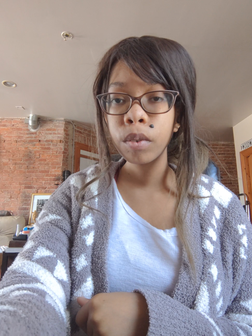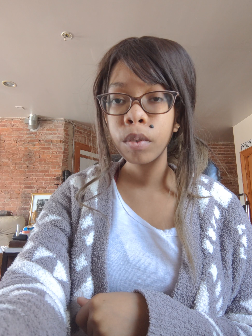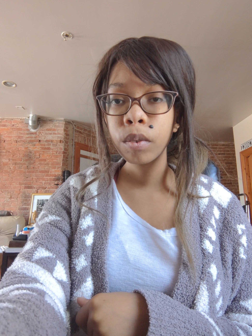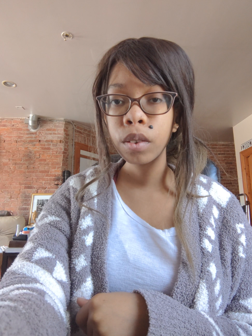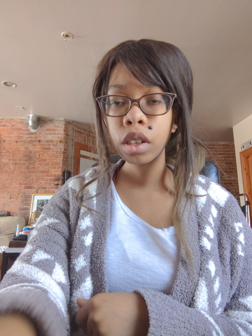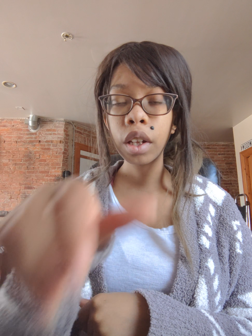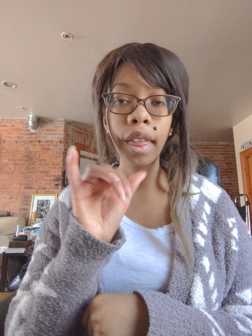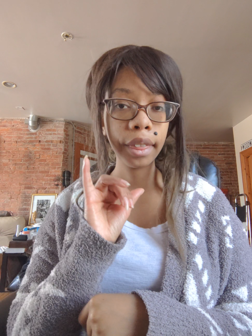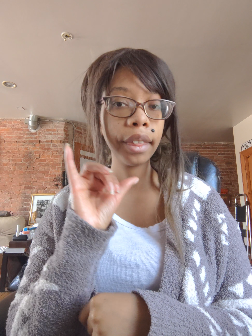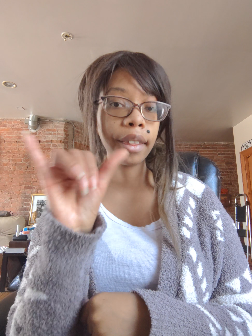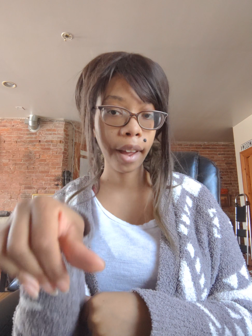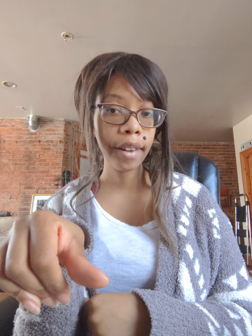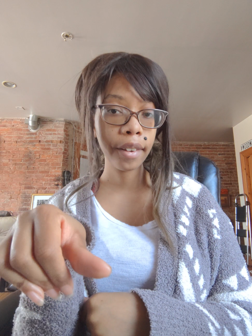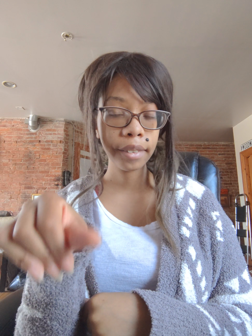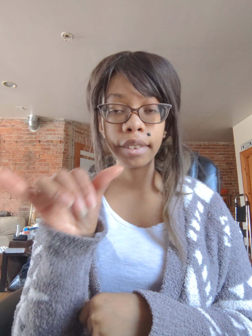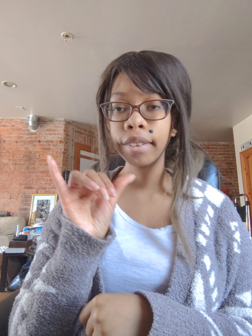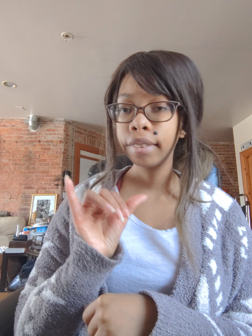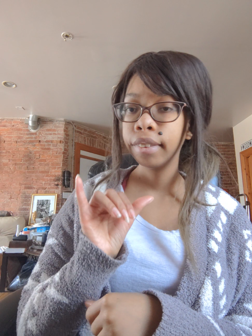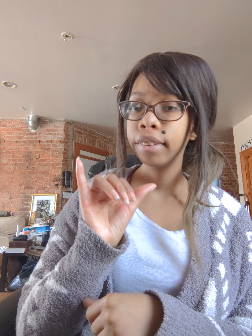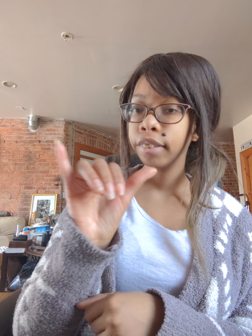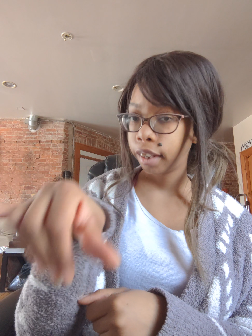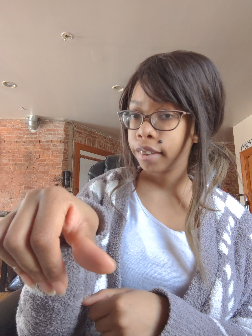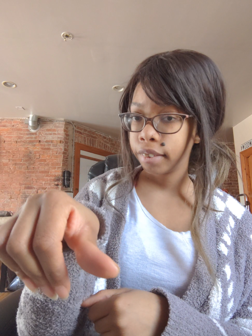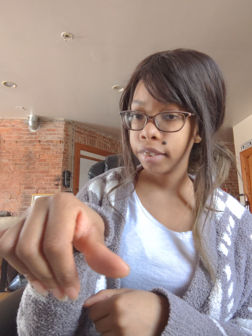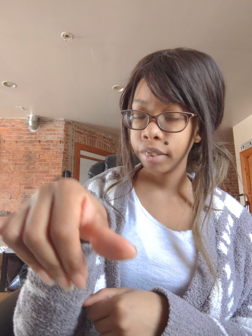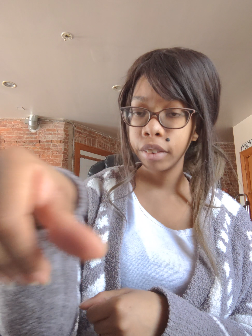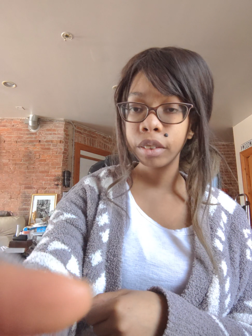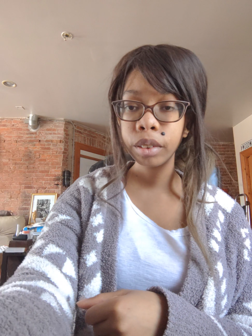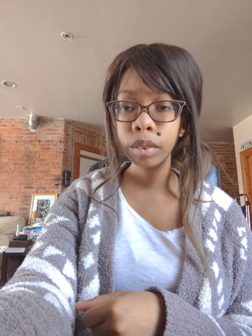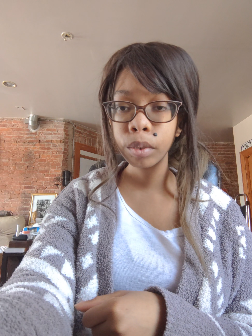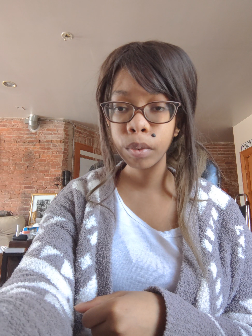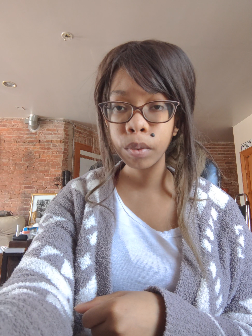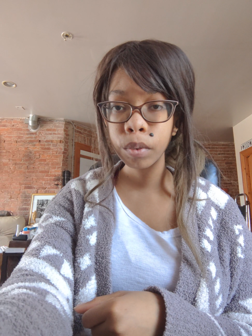that